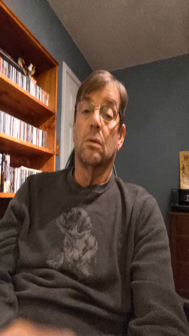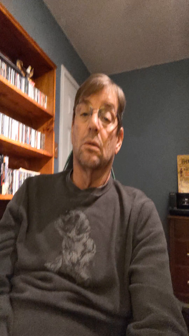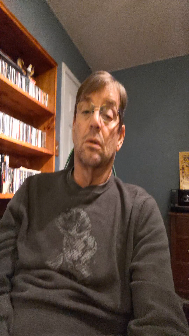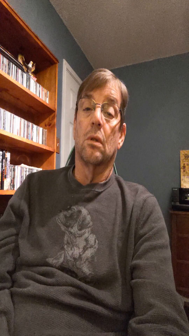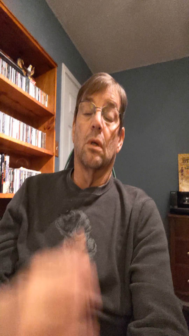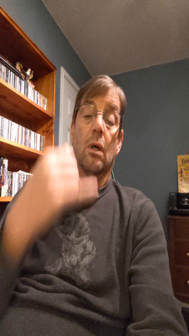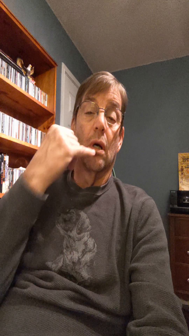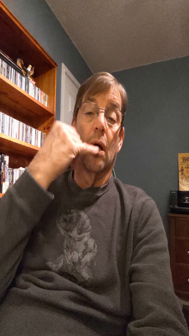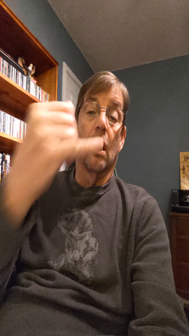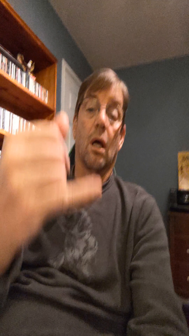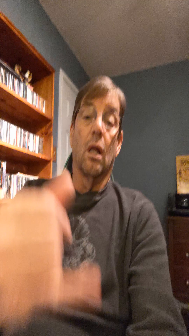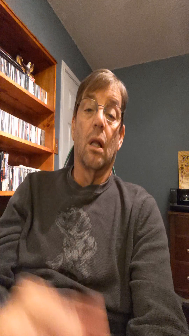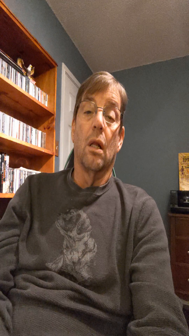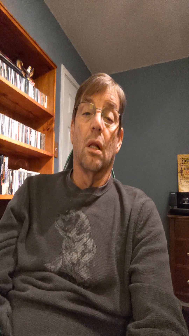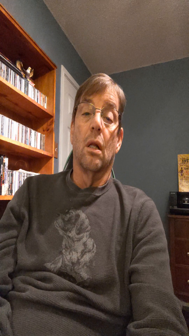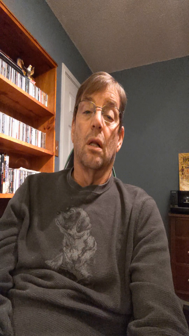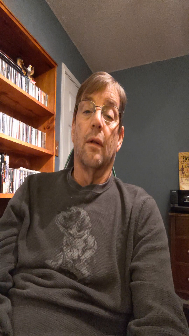call on the phone